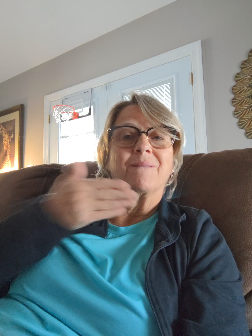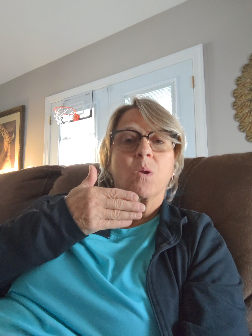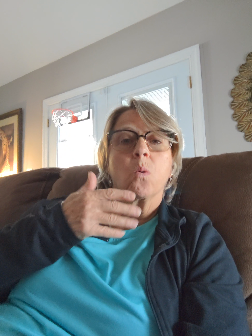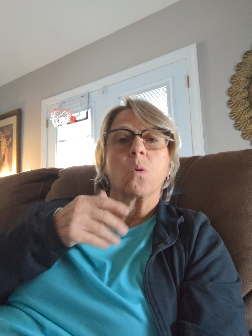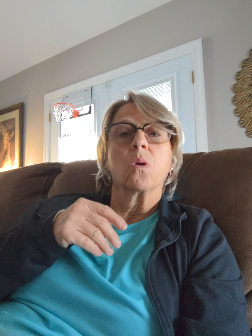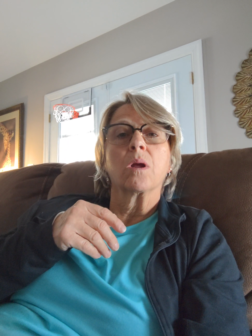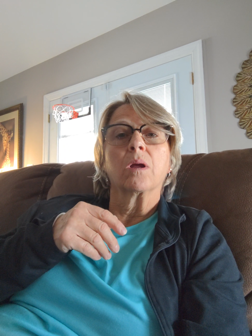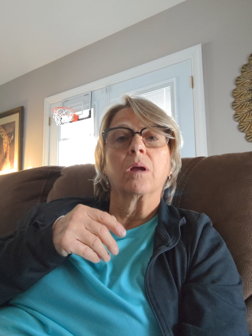before